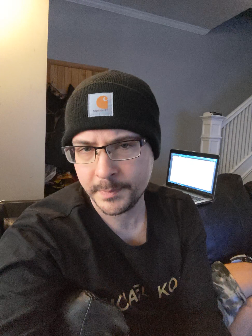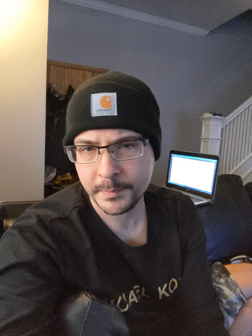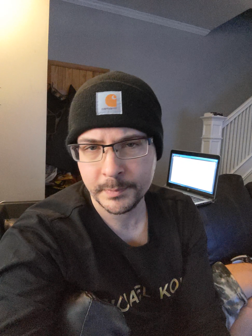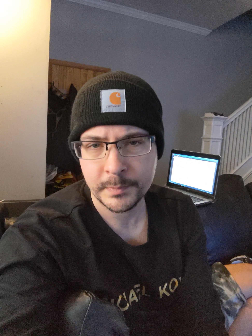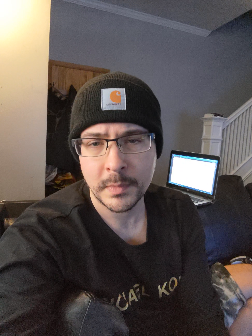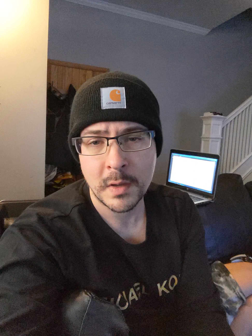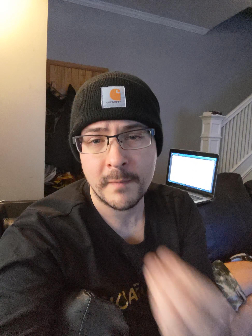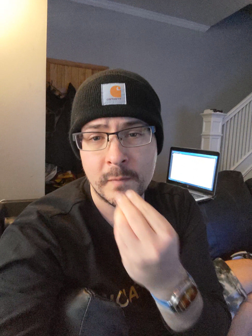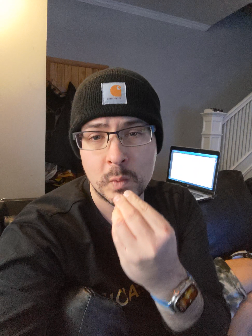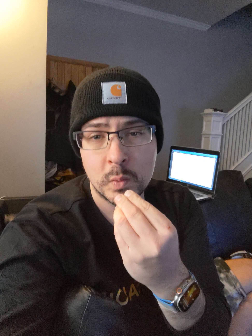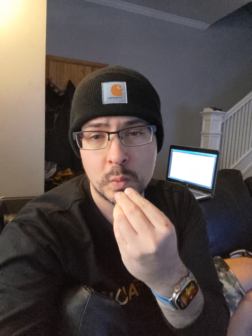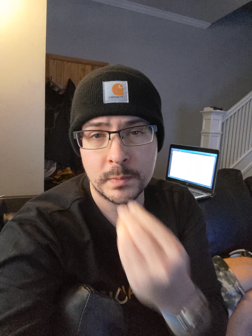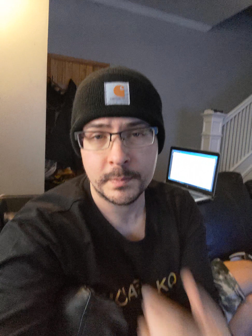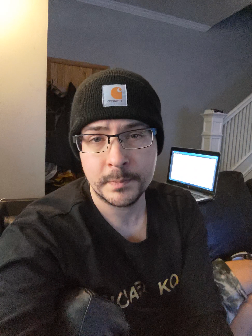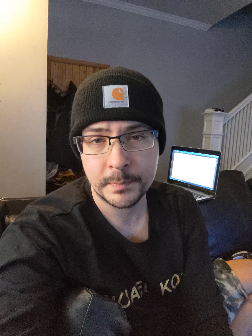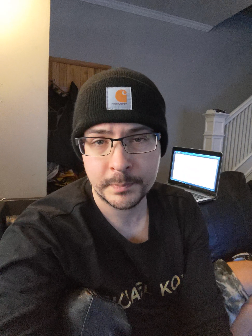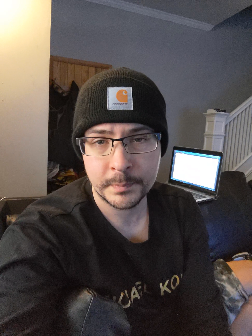food